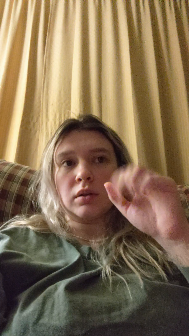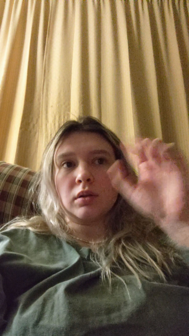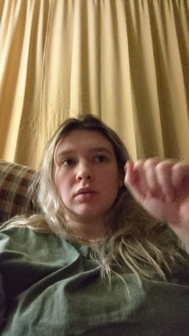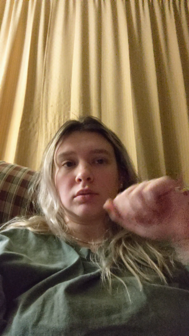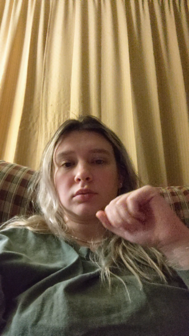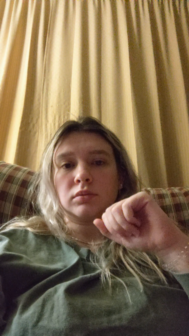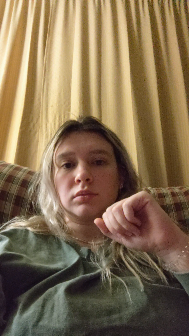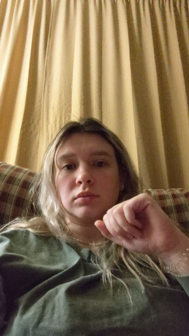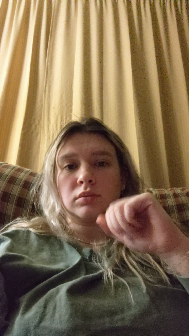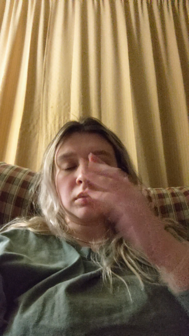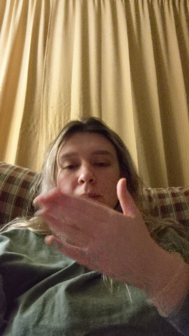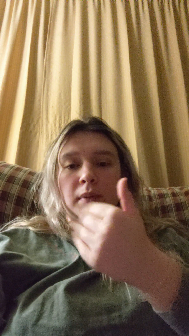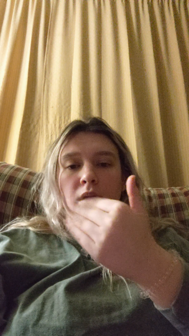butterfly